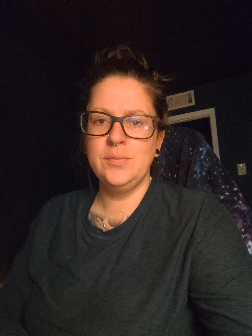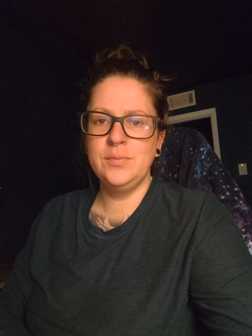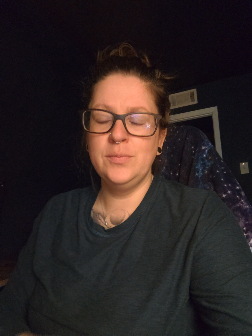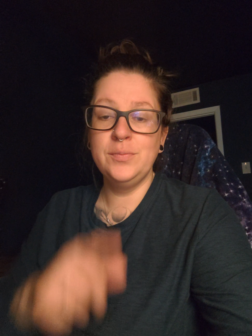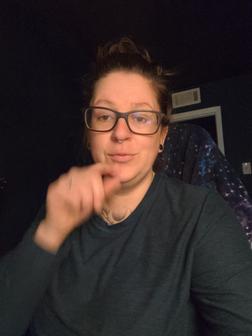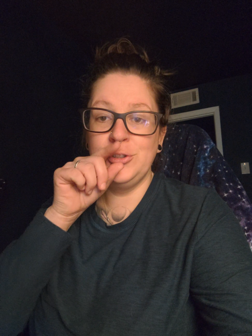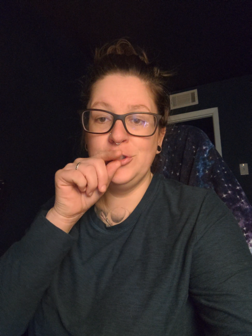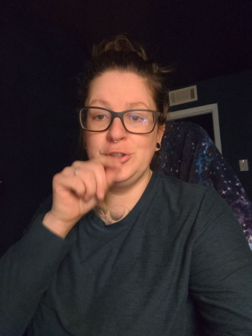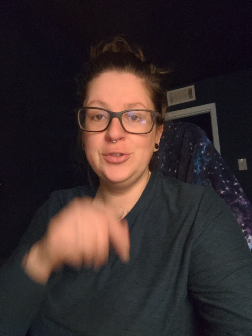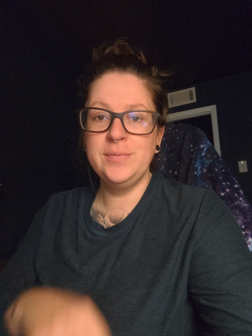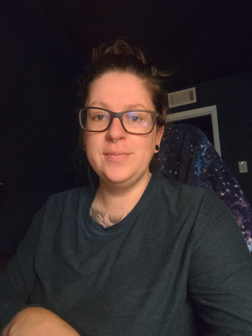bird